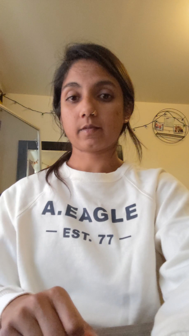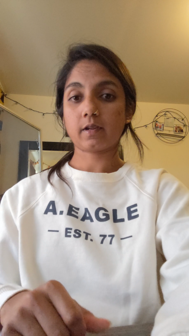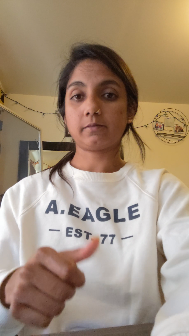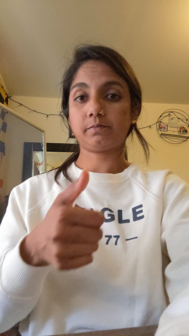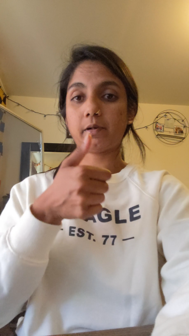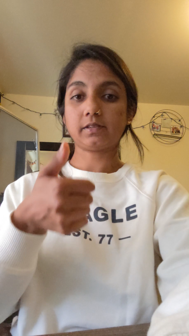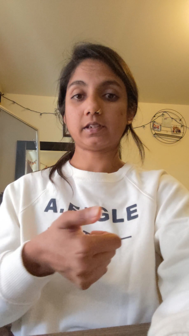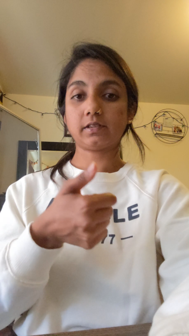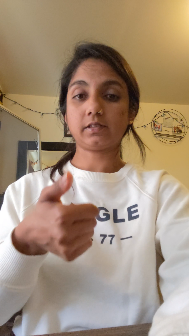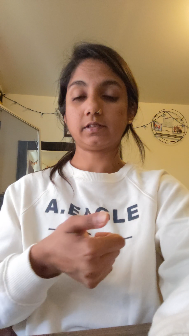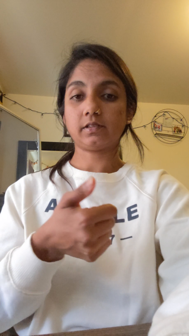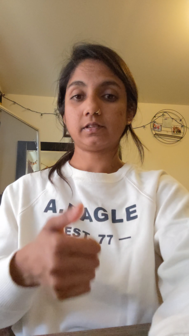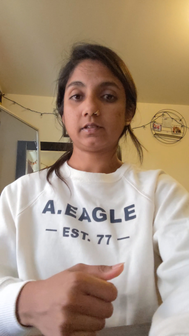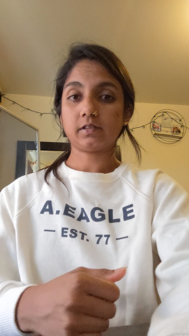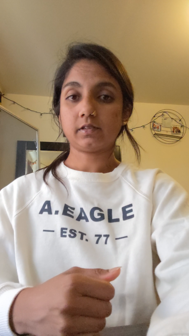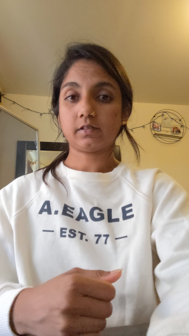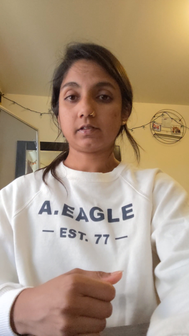basement